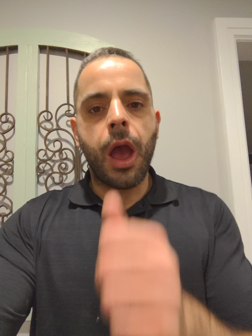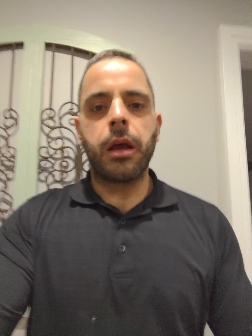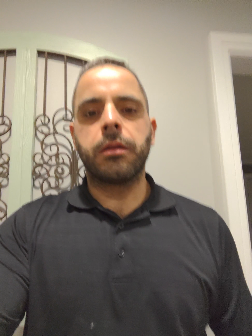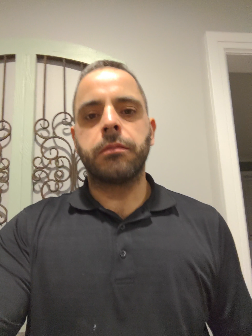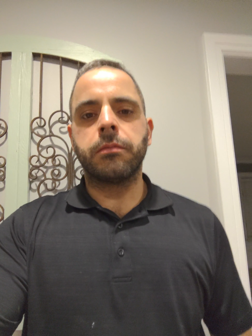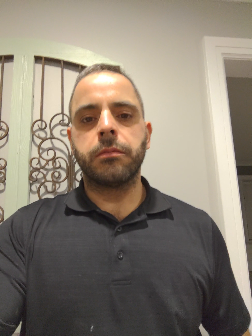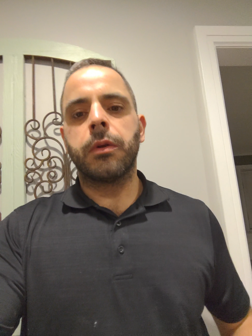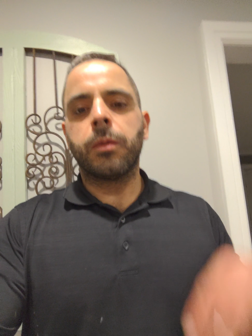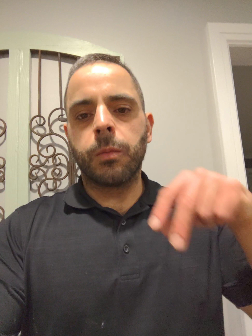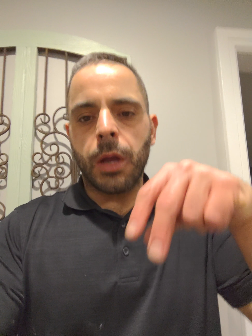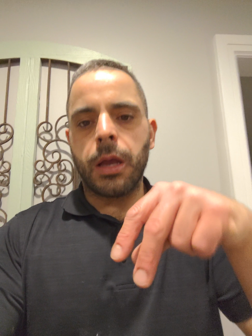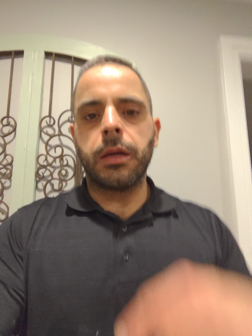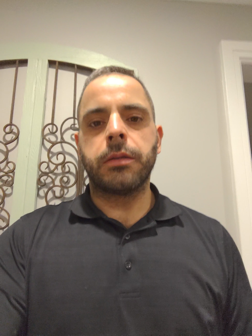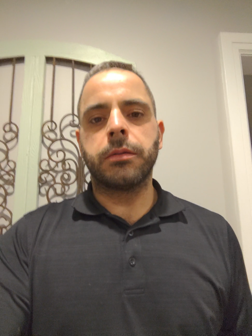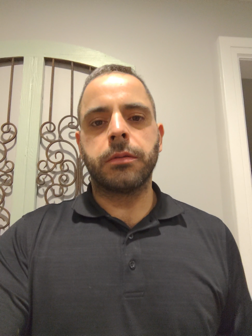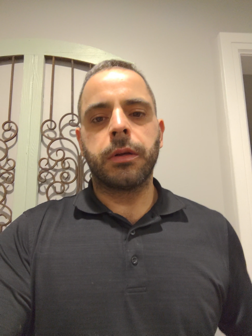ride